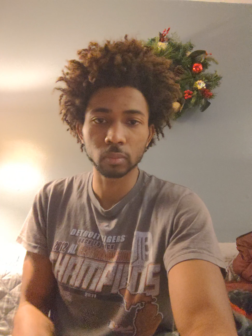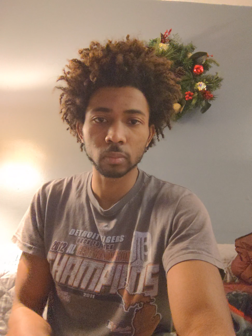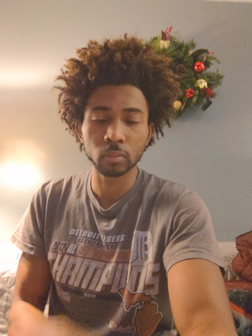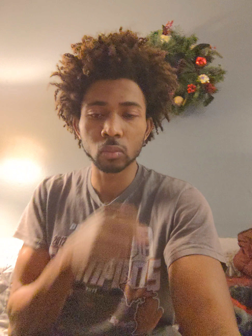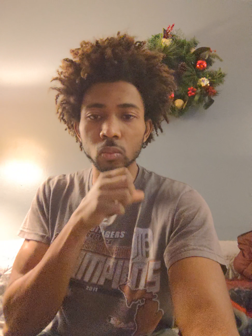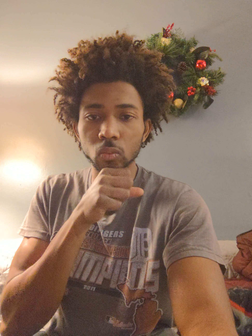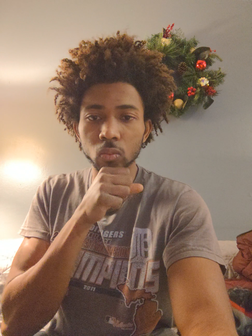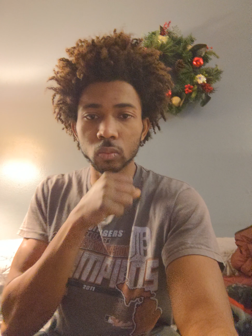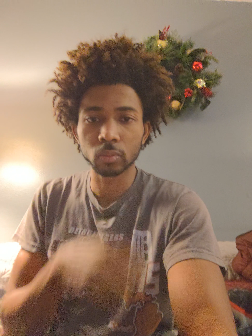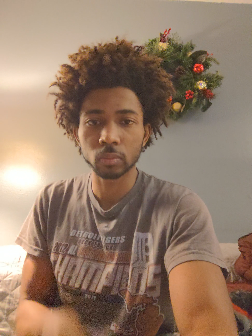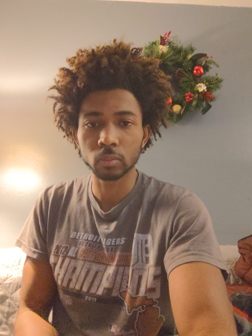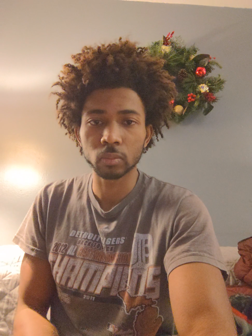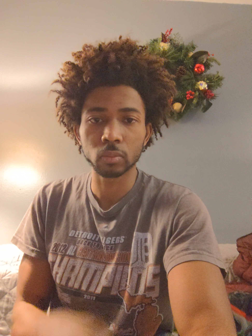orange